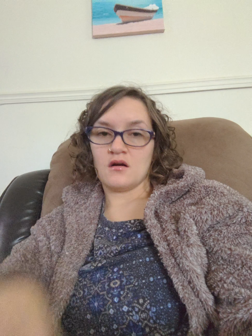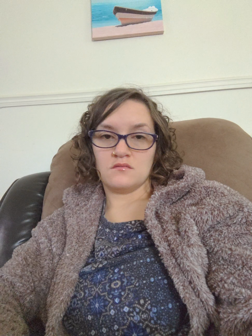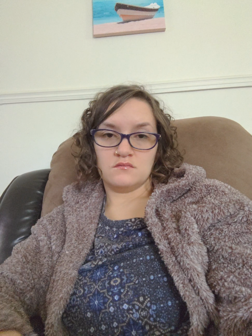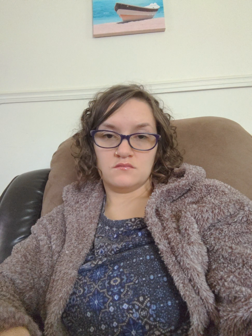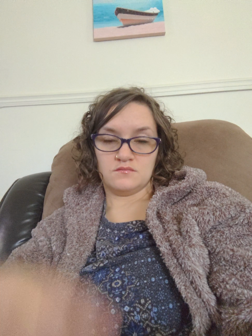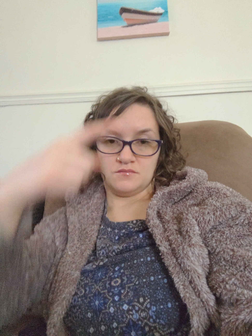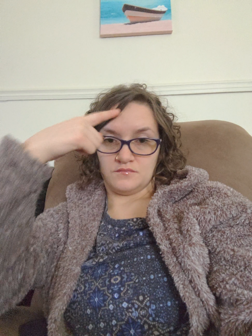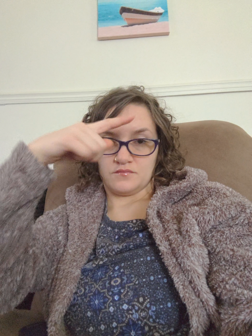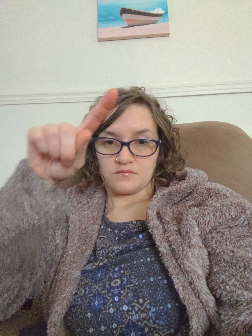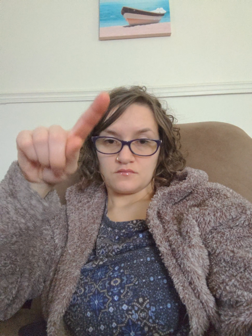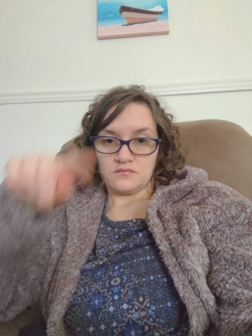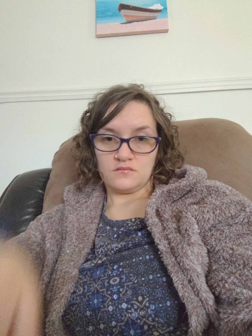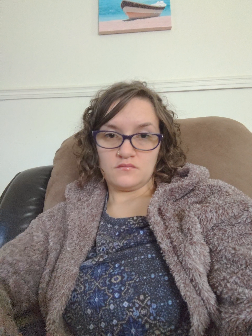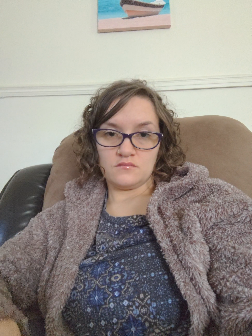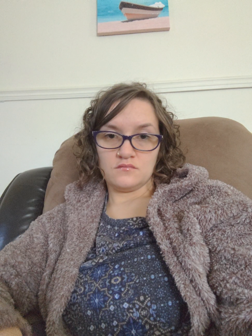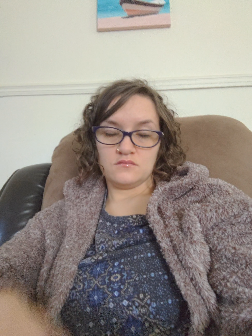for